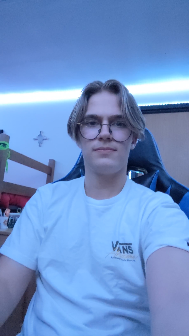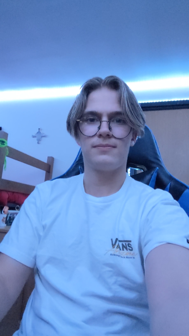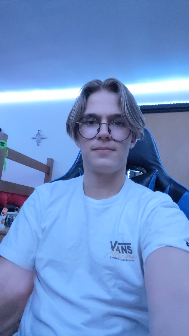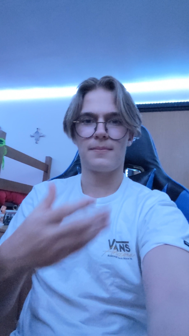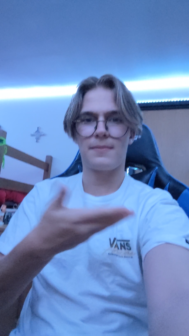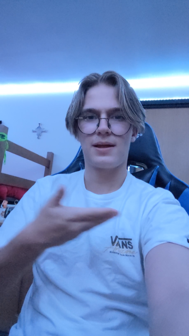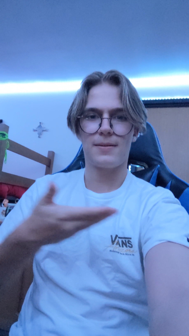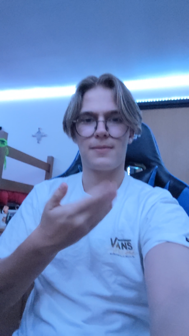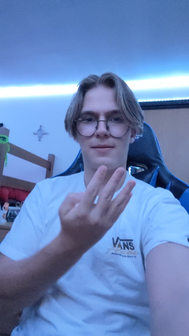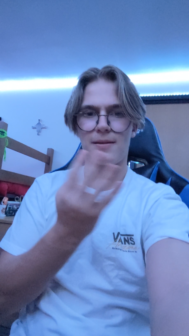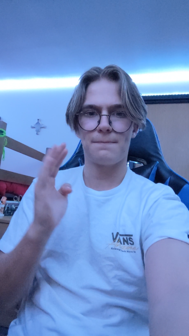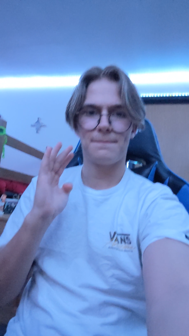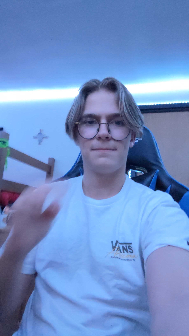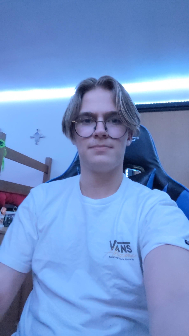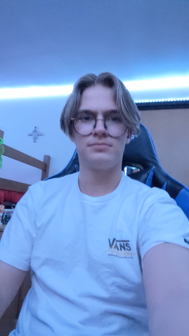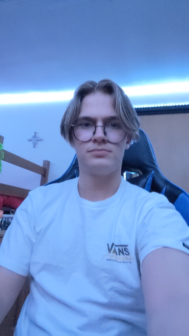crib